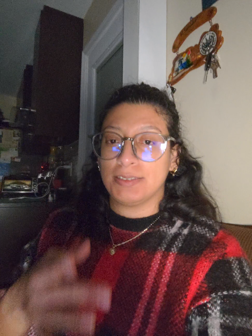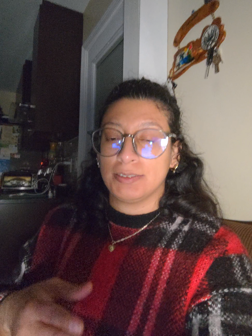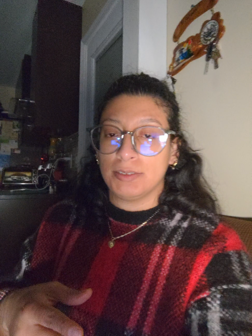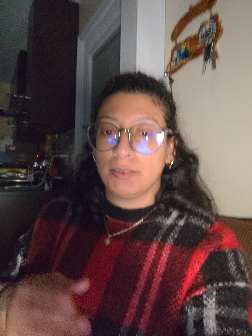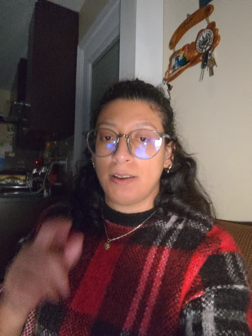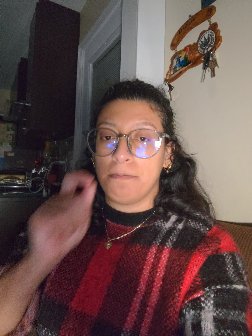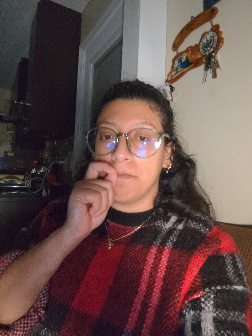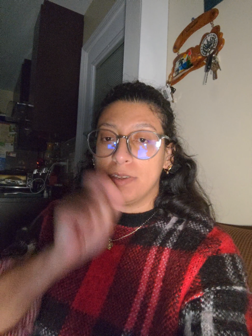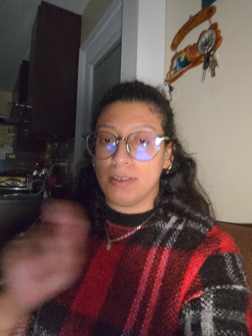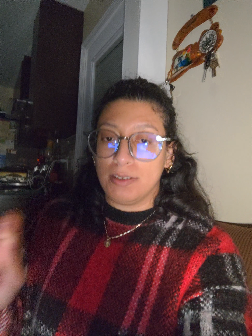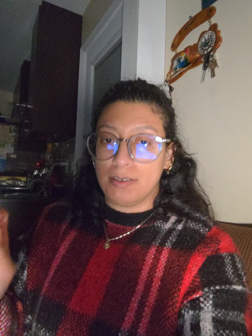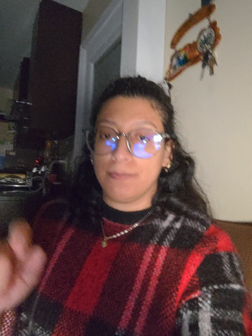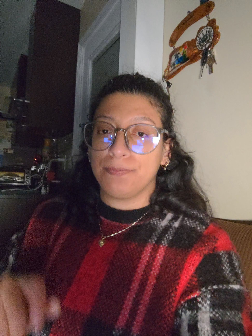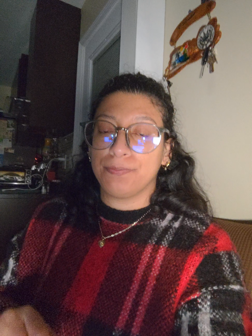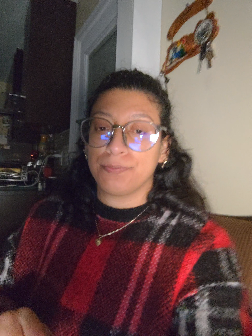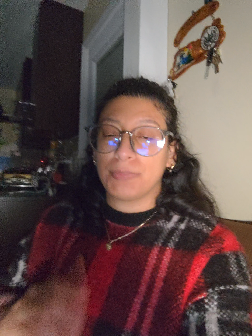pencil